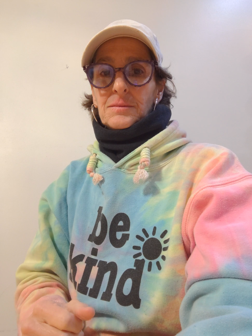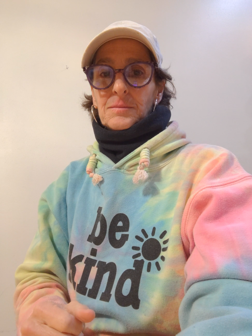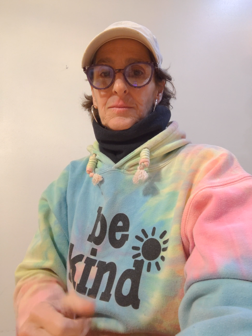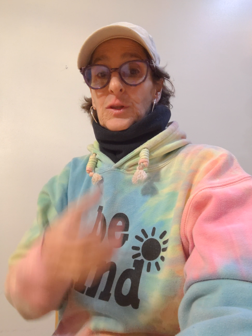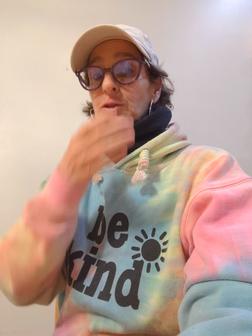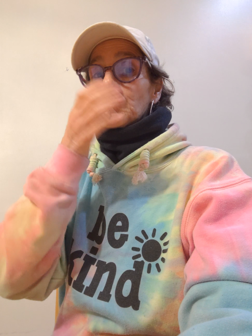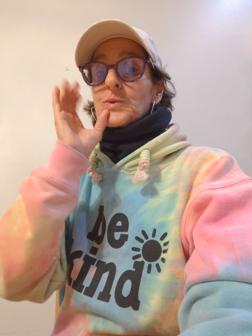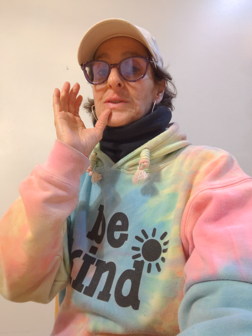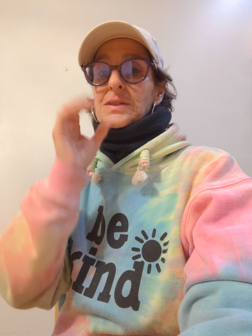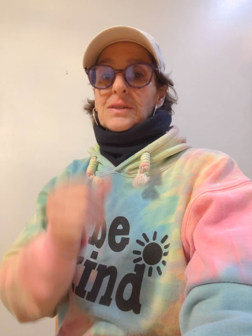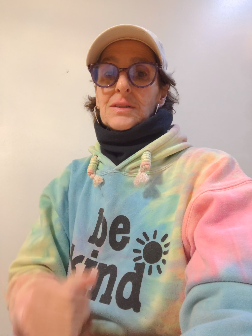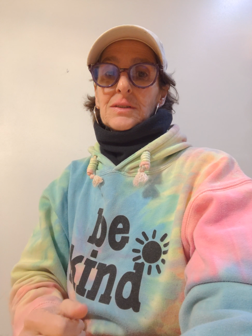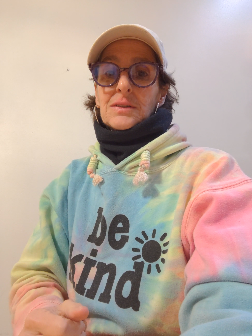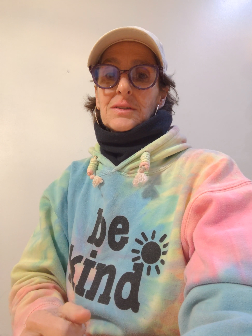drink